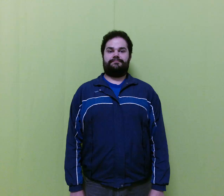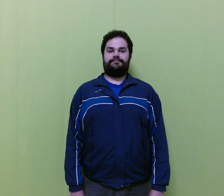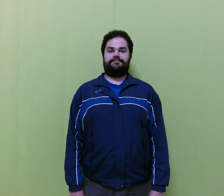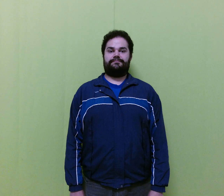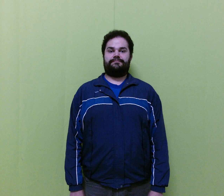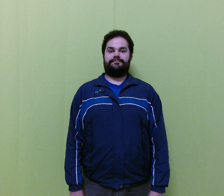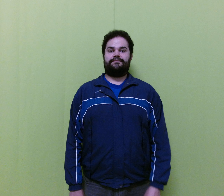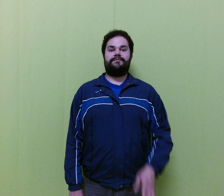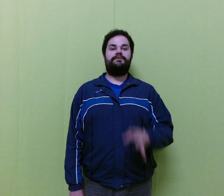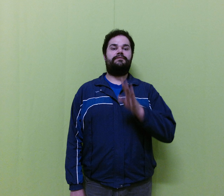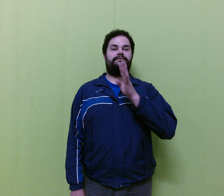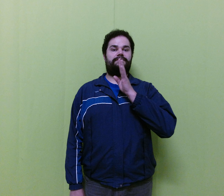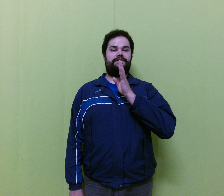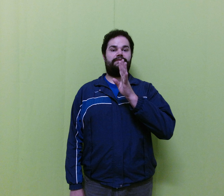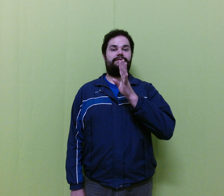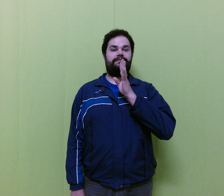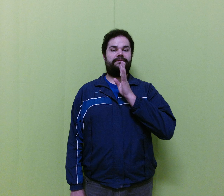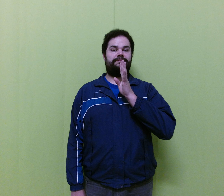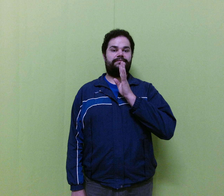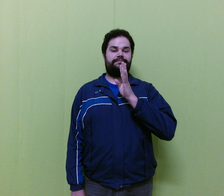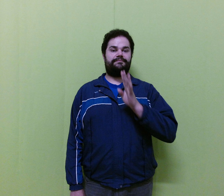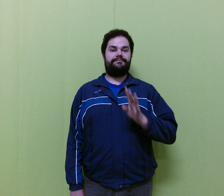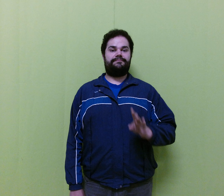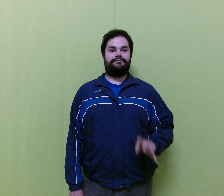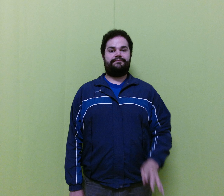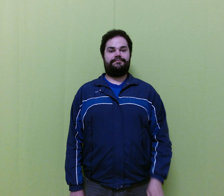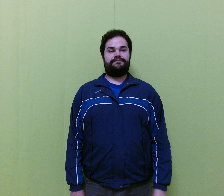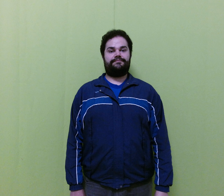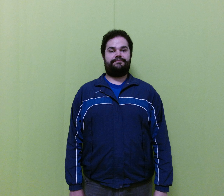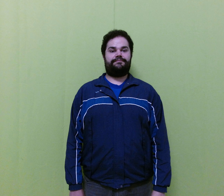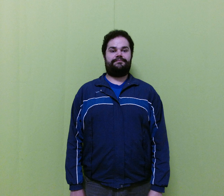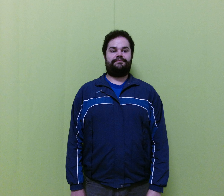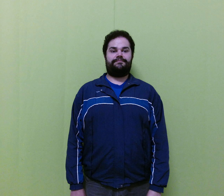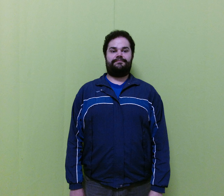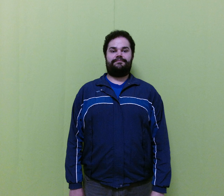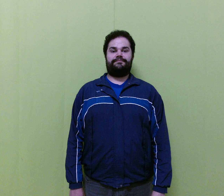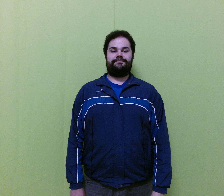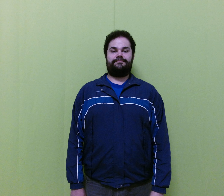conhecer